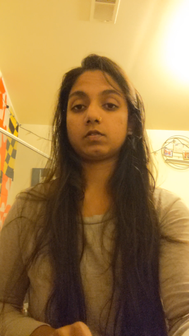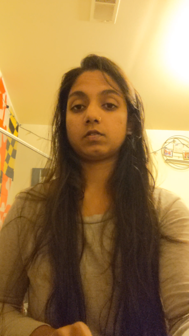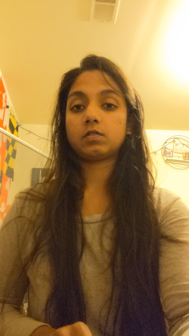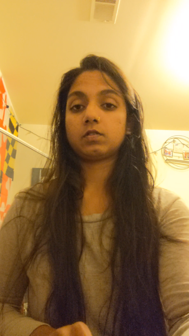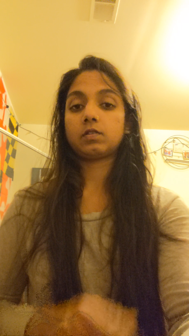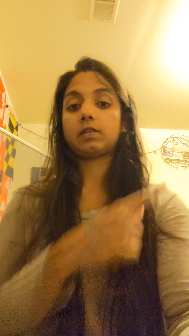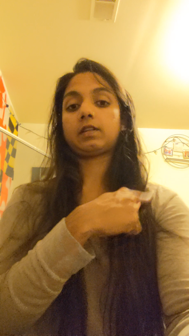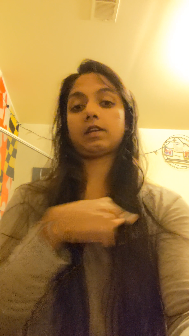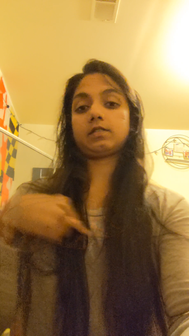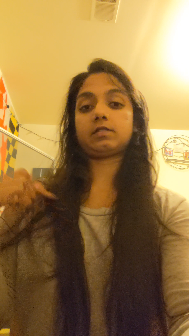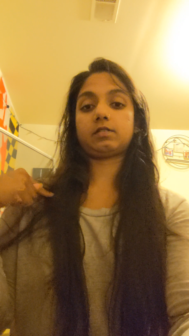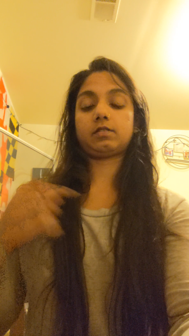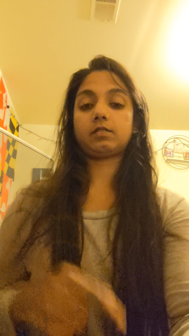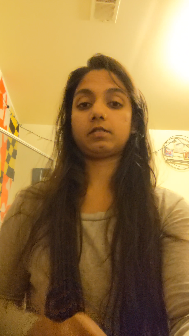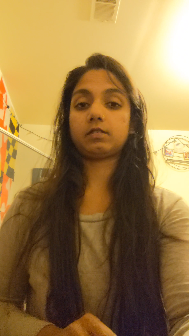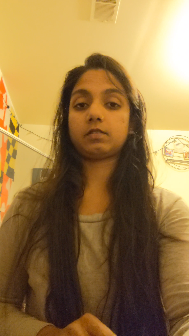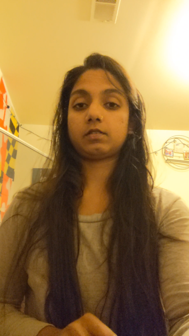necklace